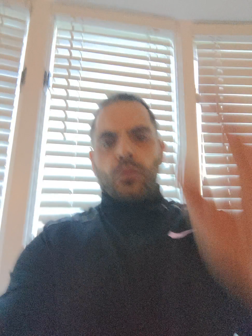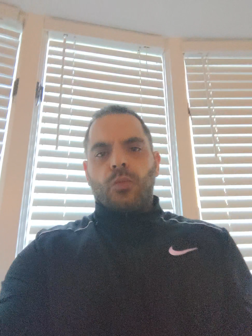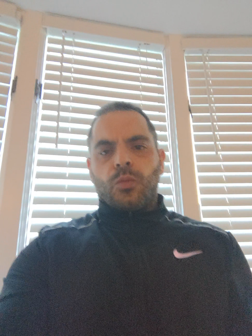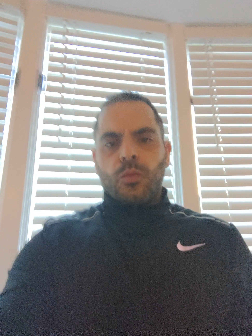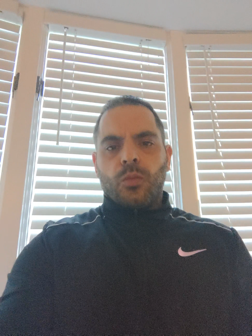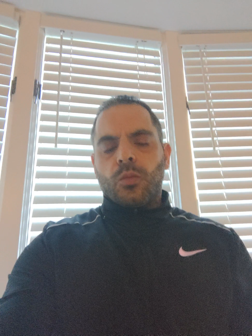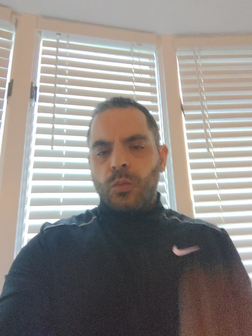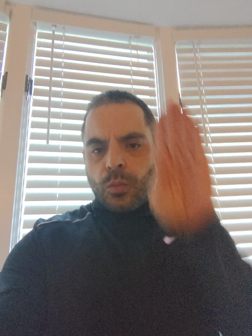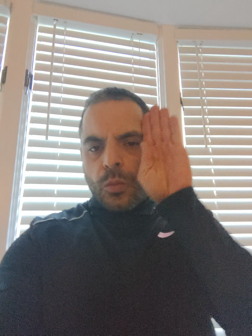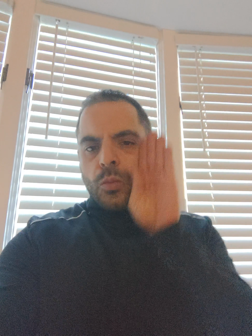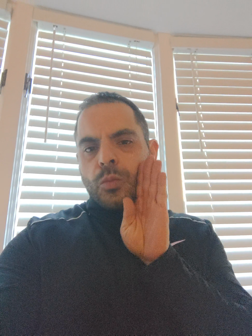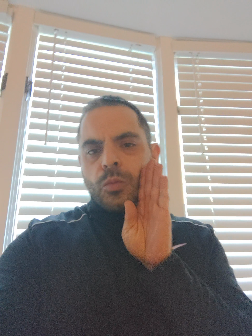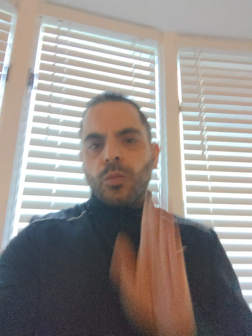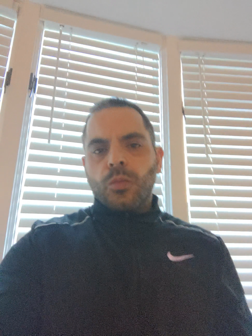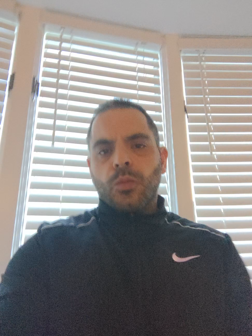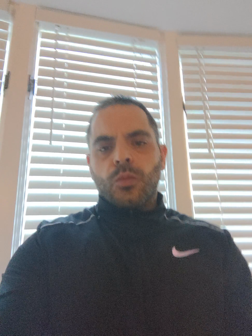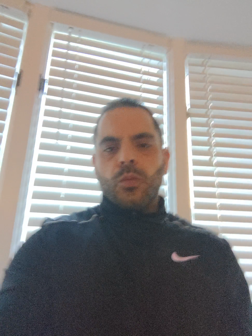brown